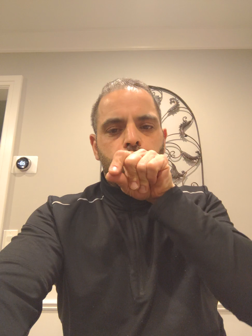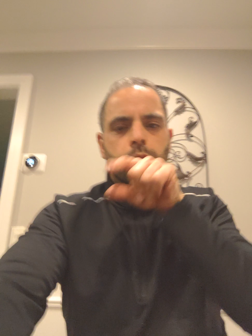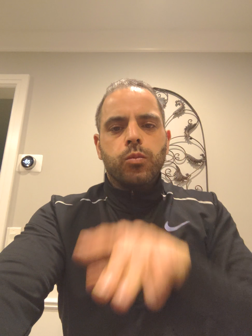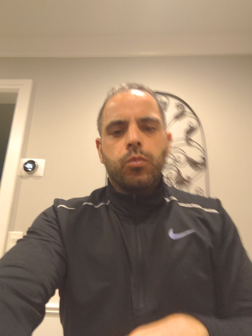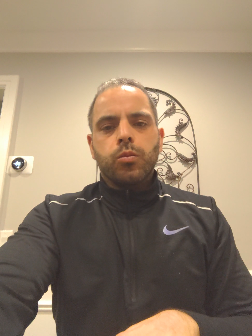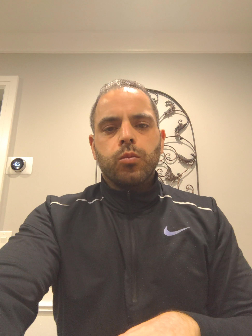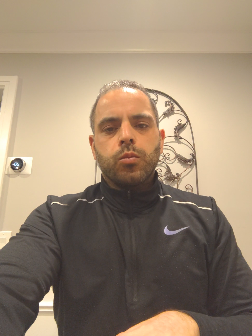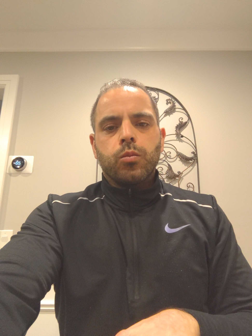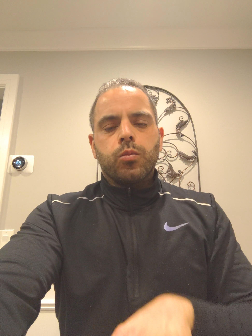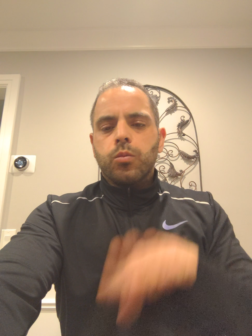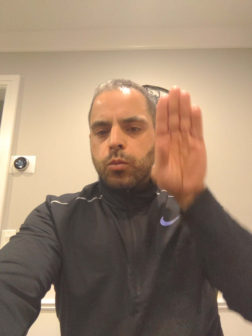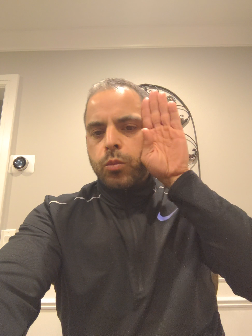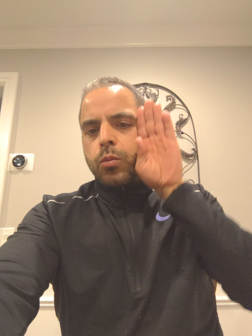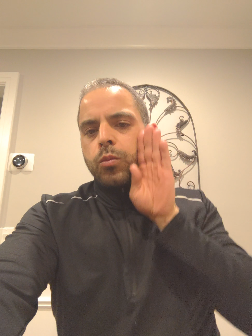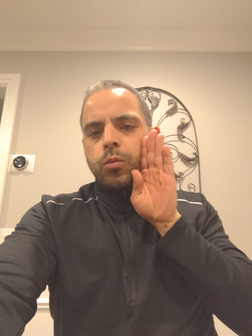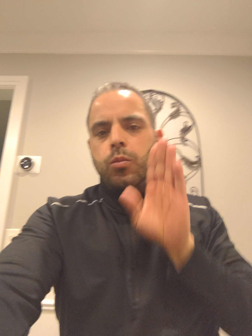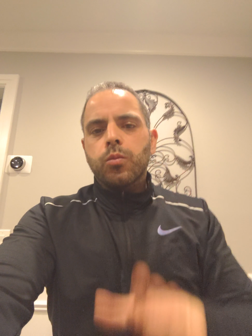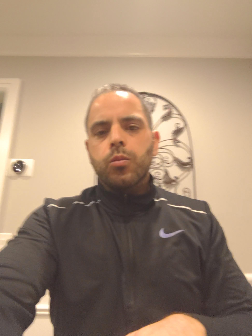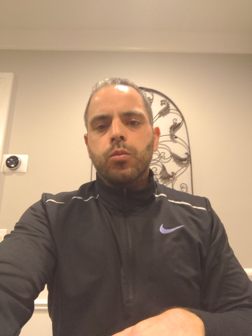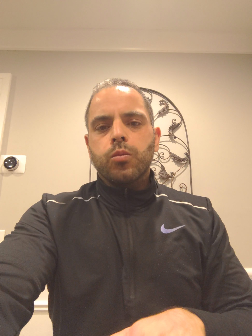brown